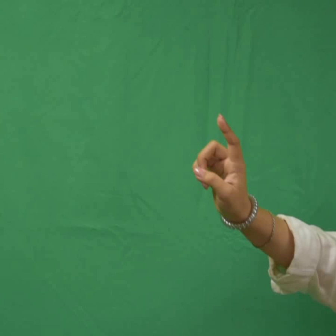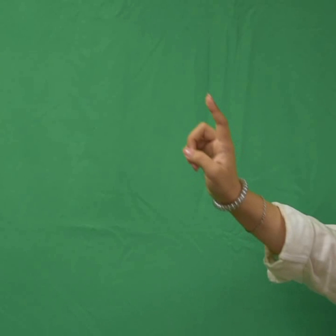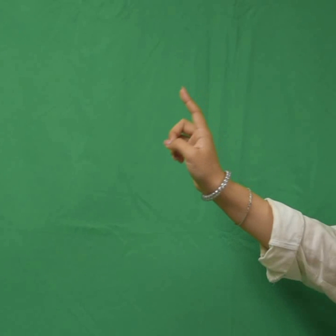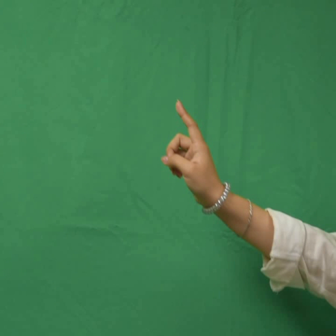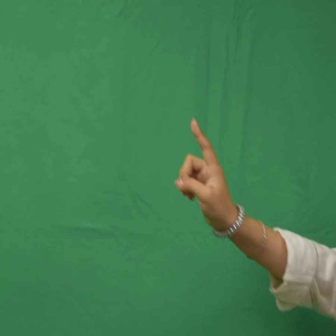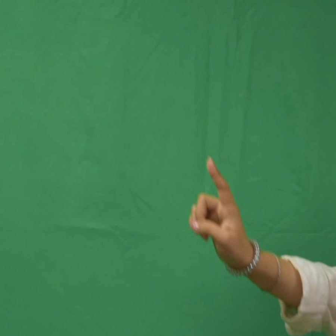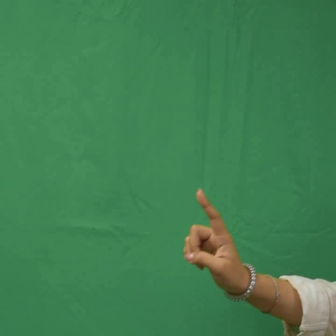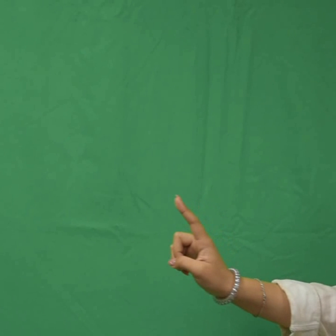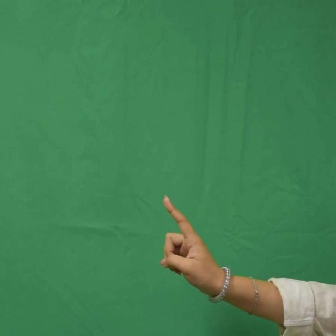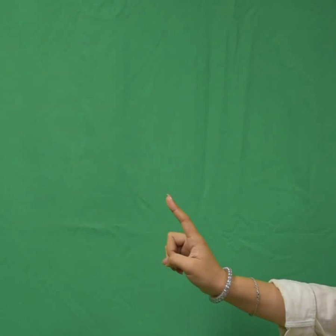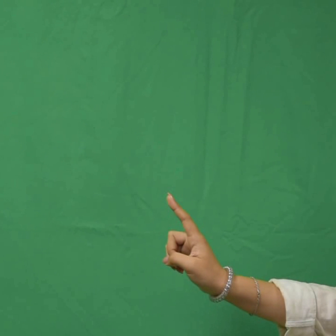Z